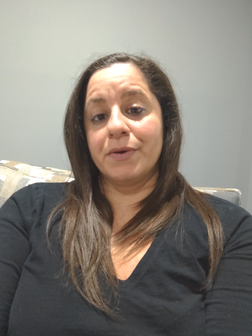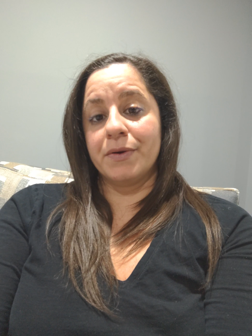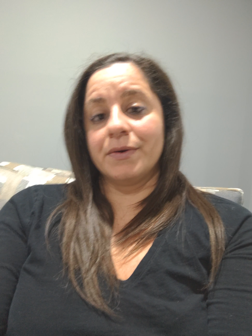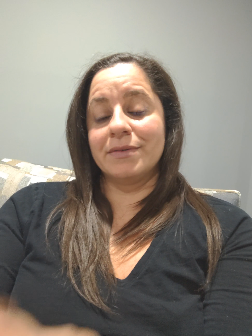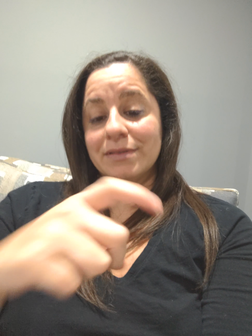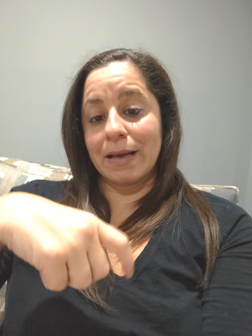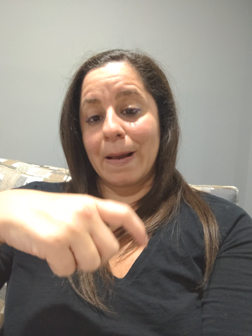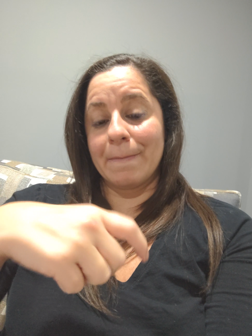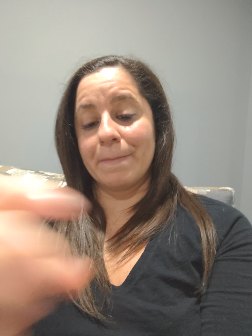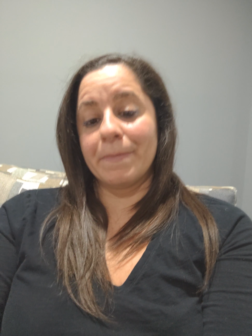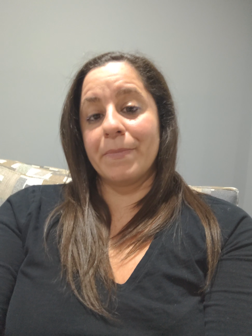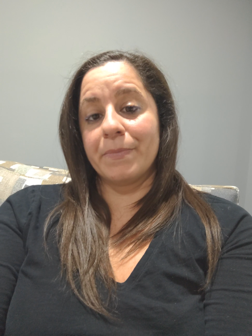time